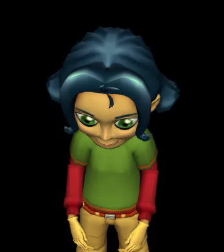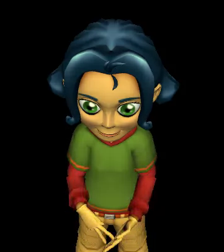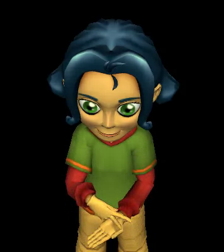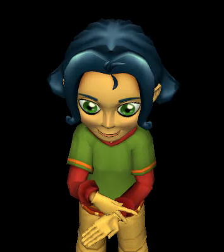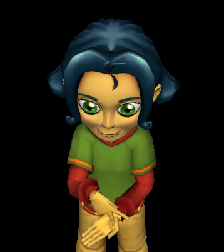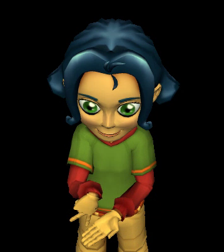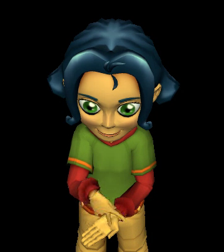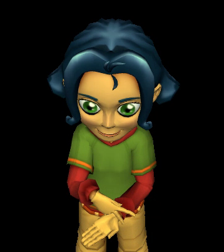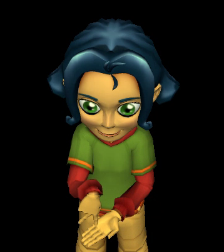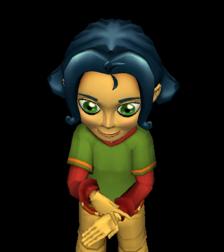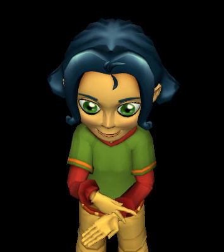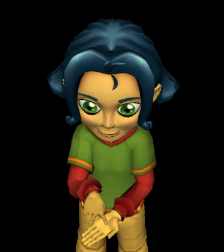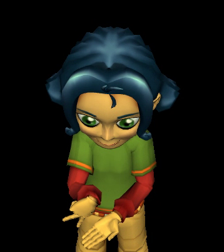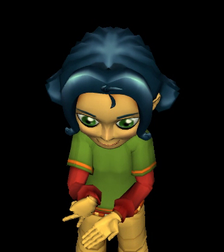رقص